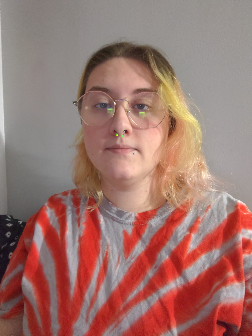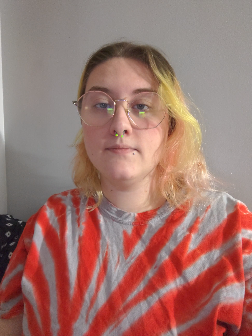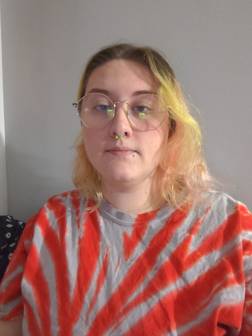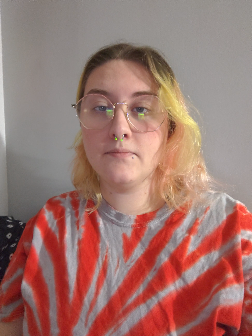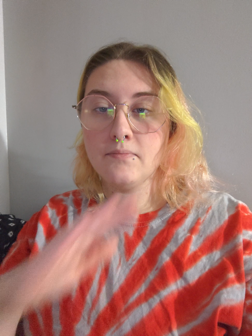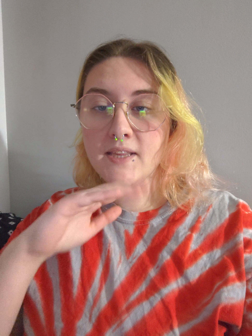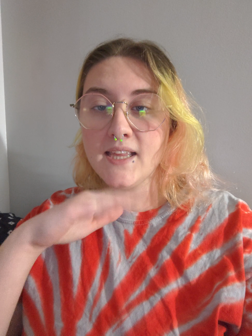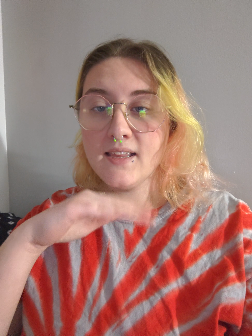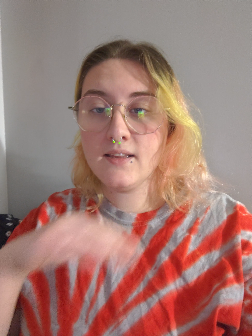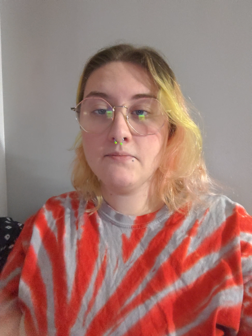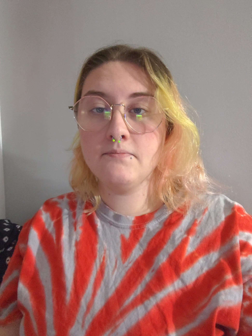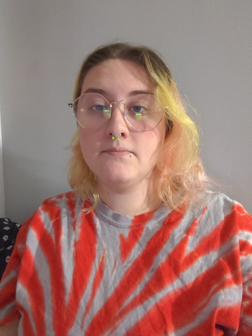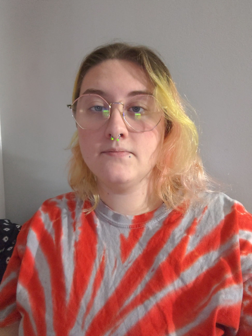pig